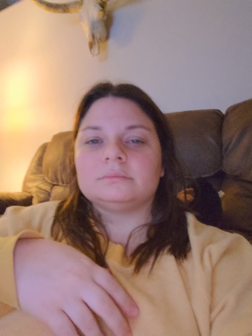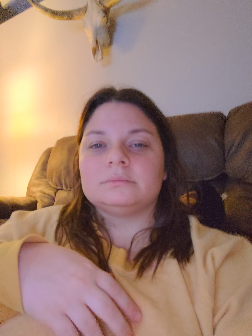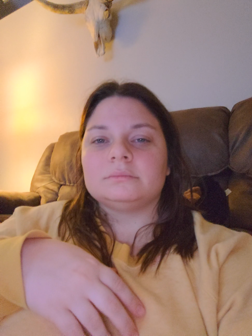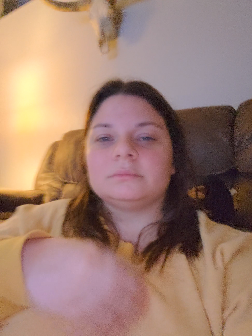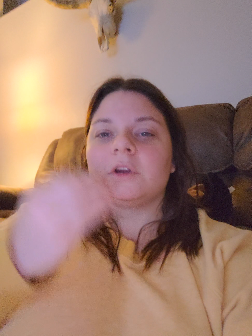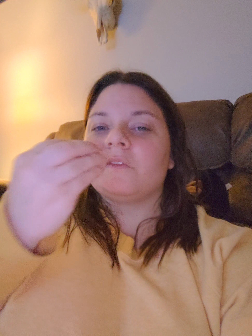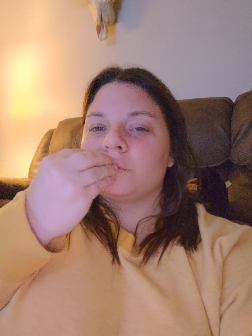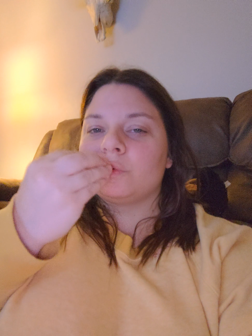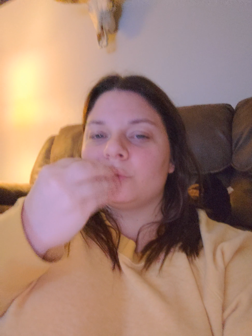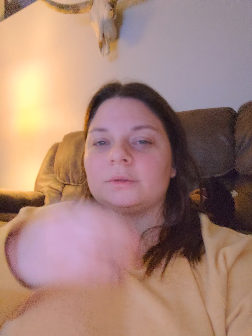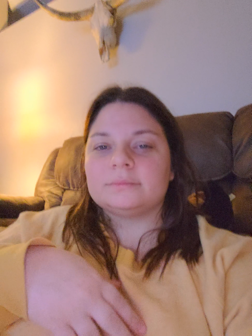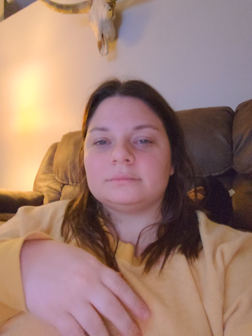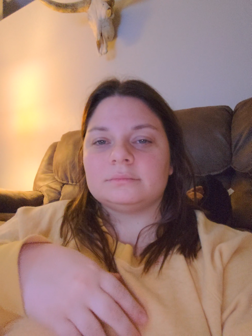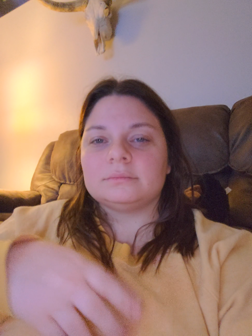food